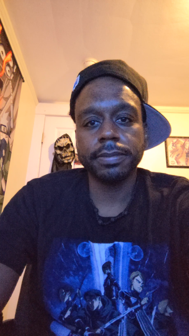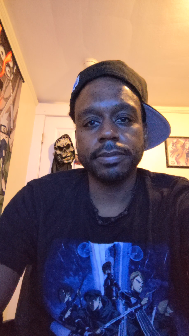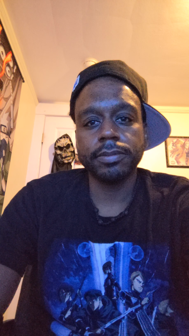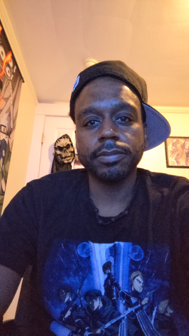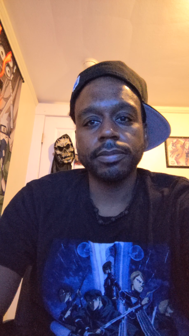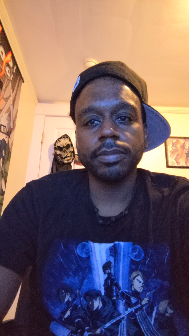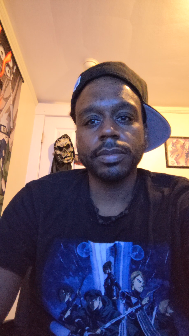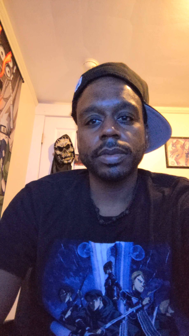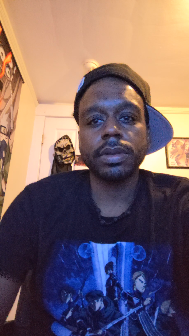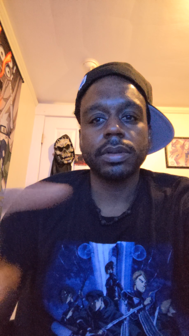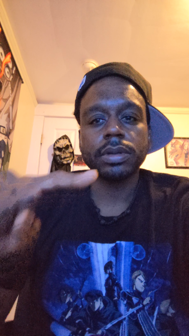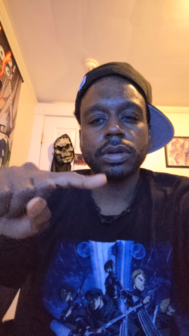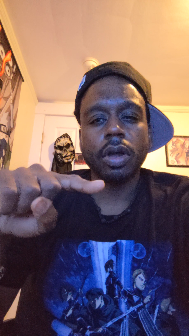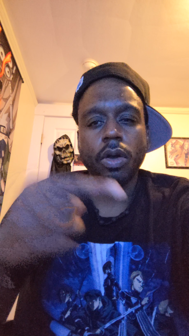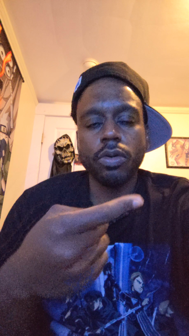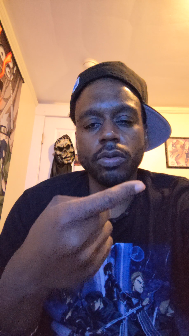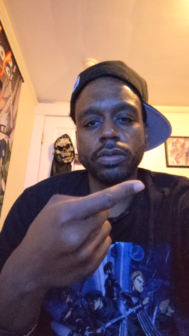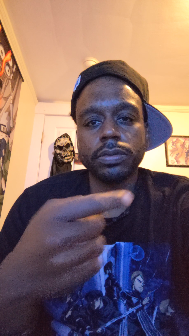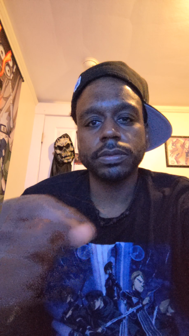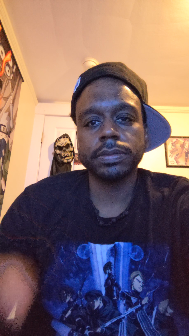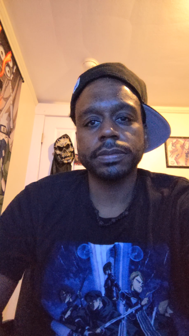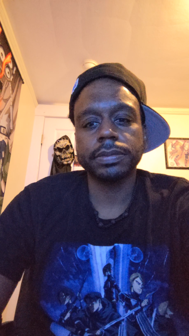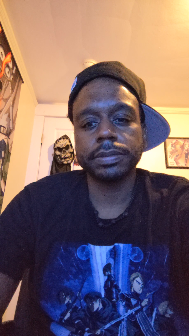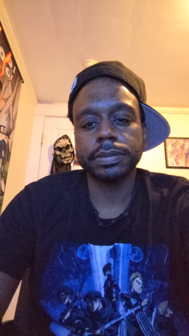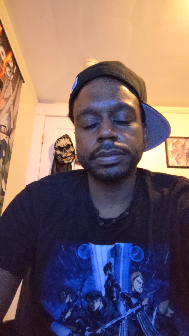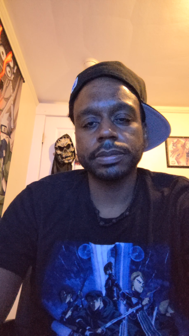hurt